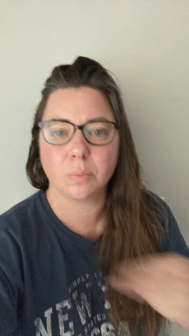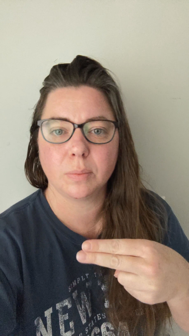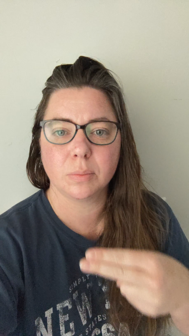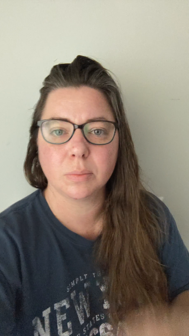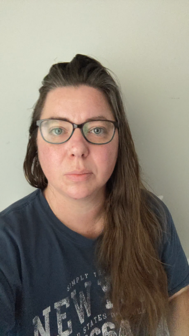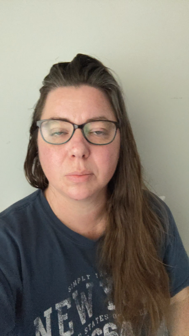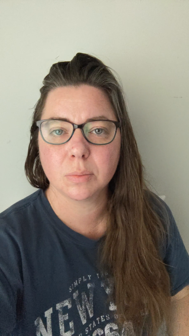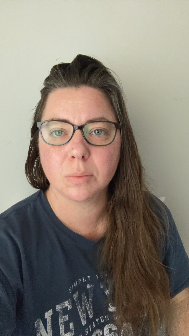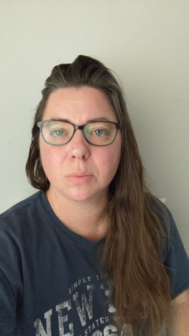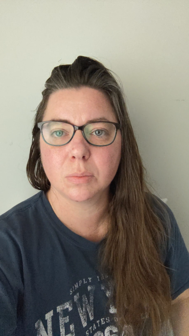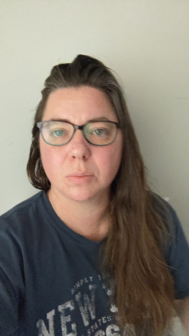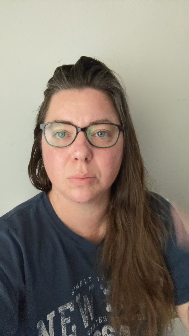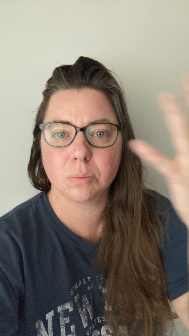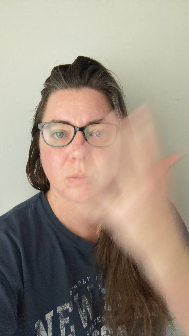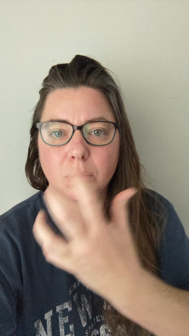dark